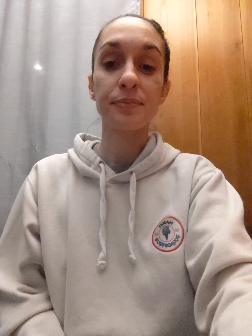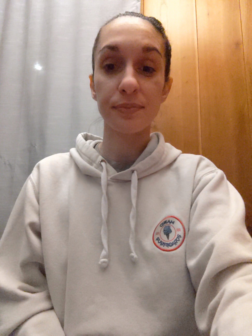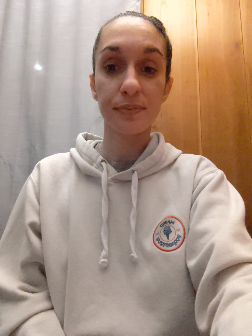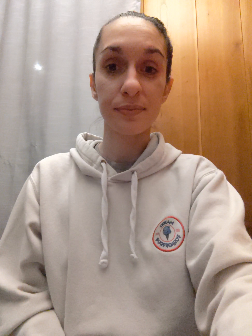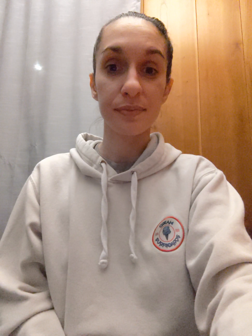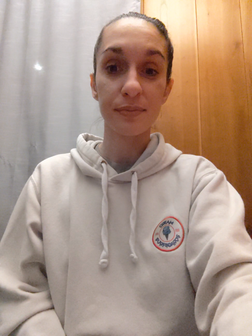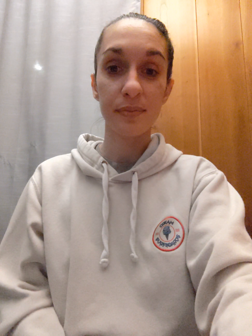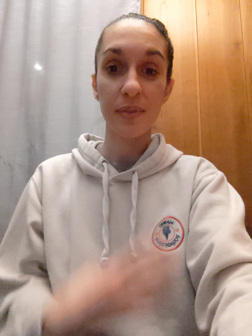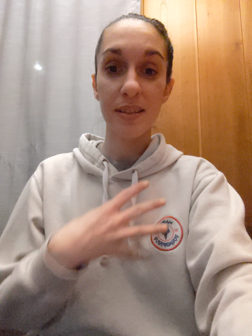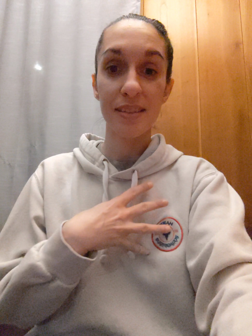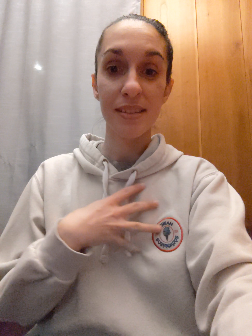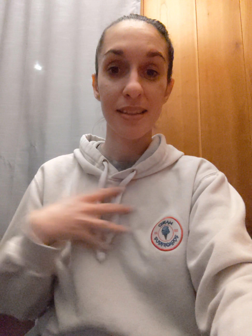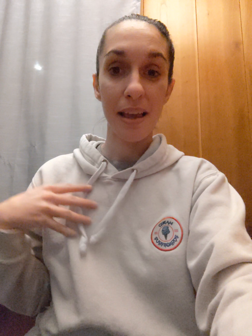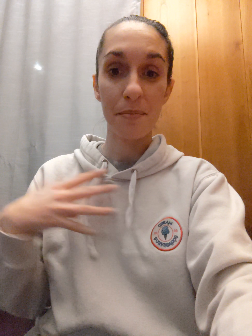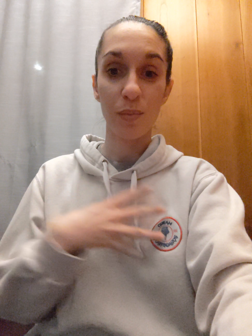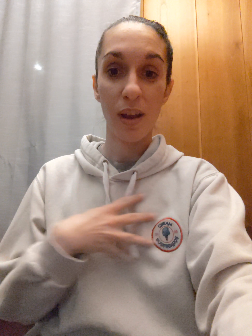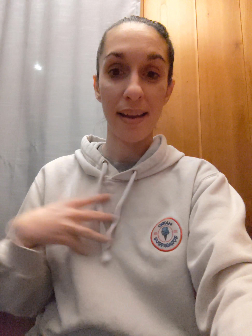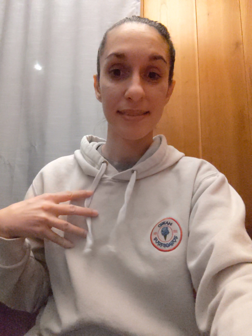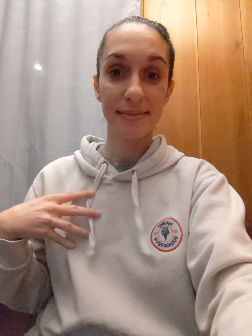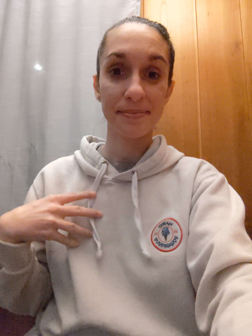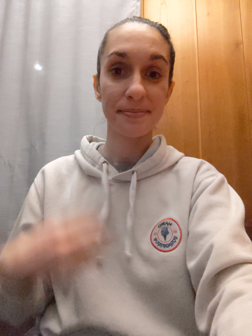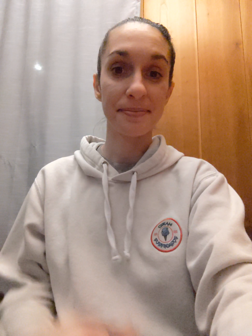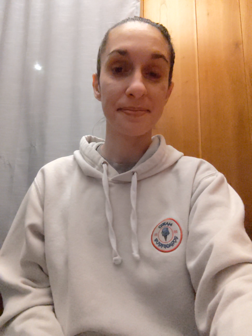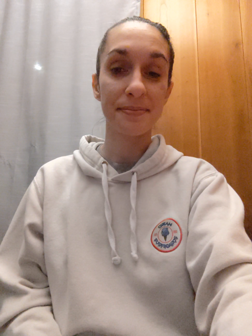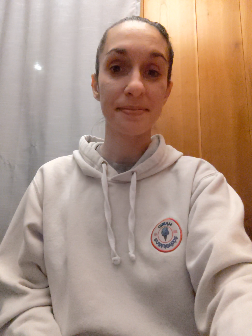zebra